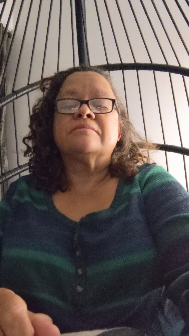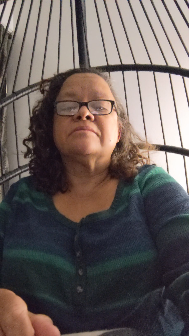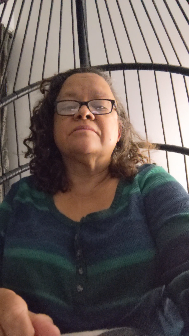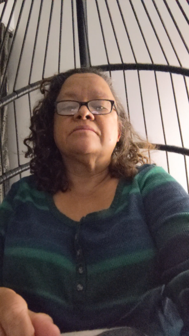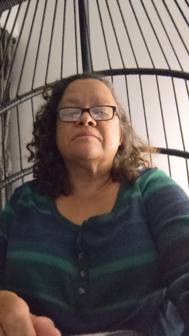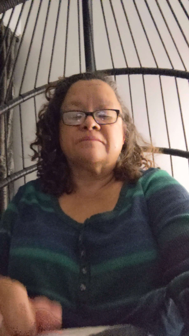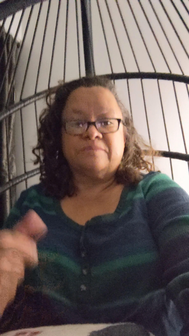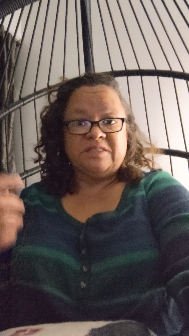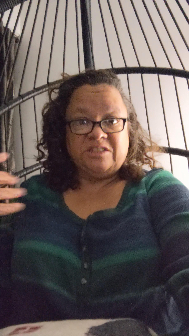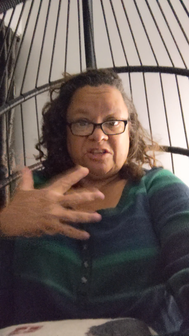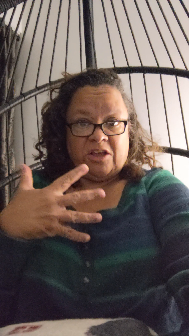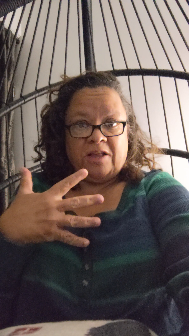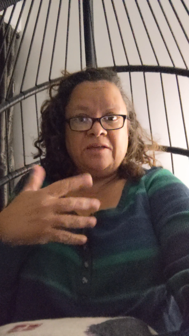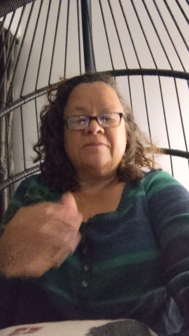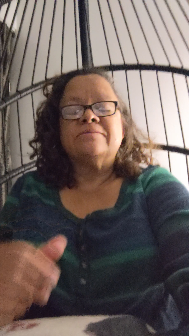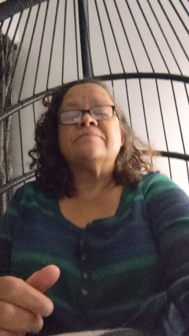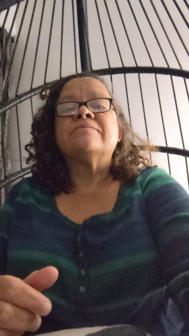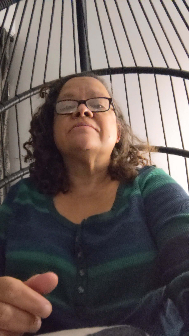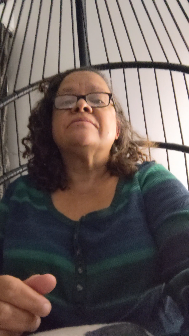scared